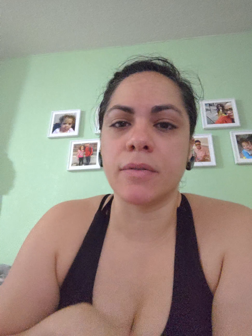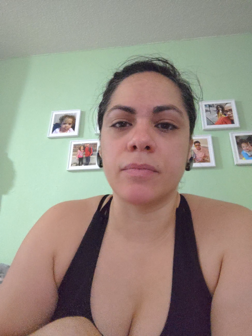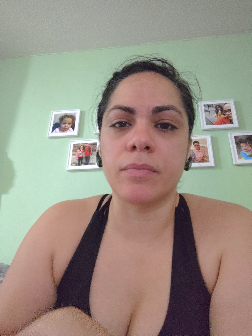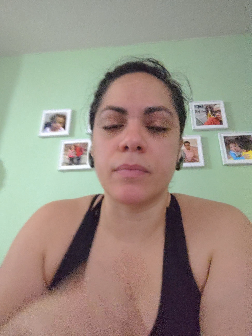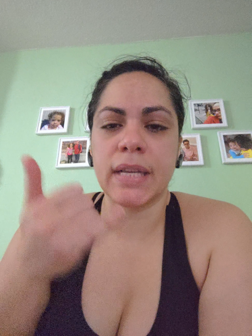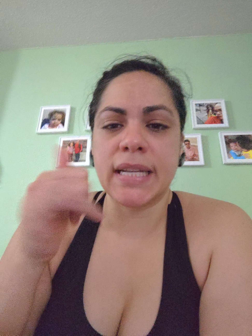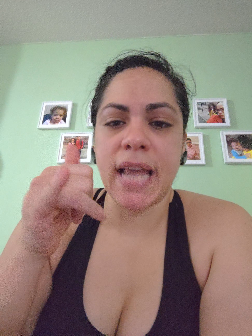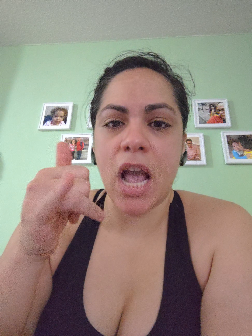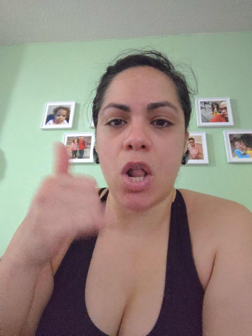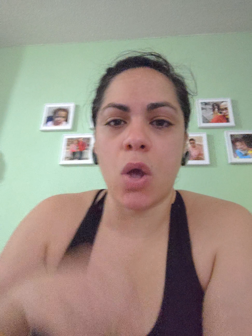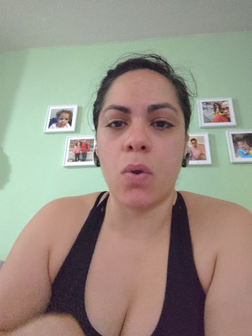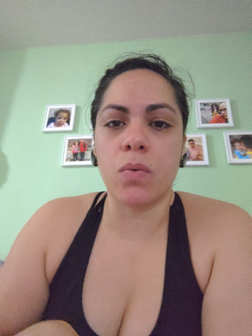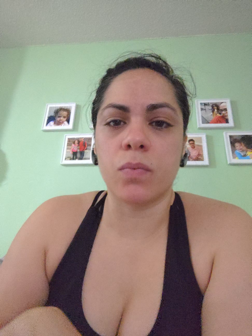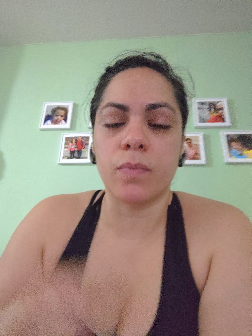yellow